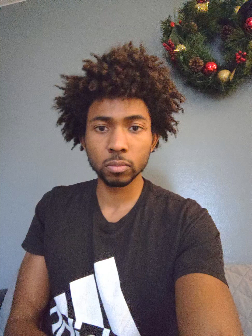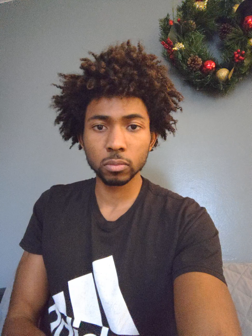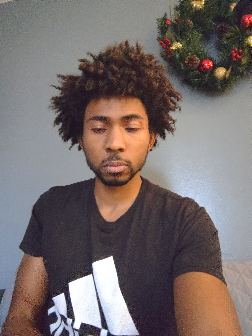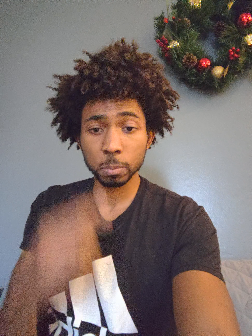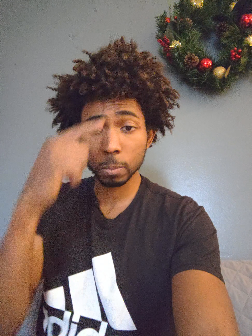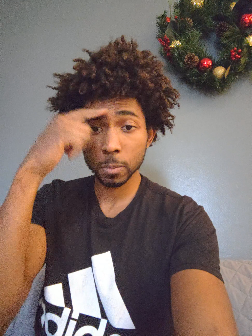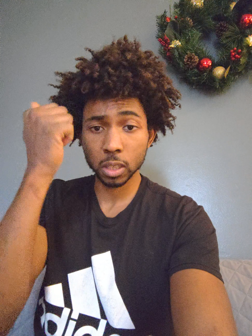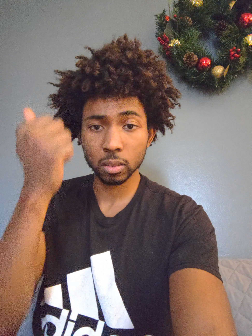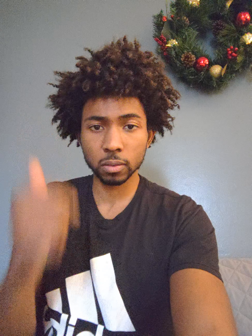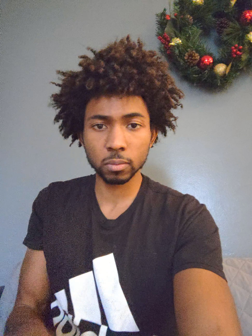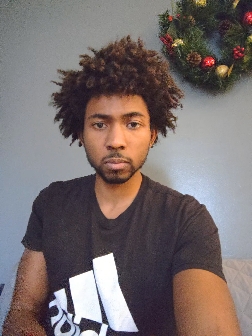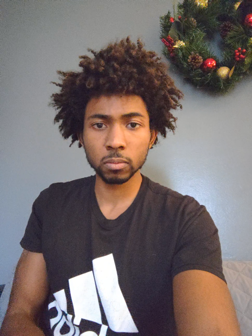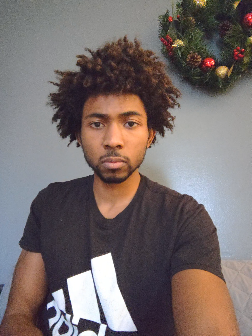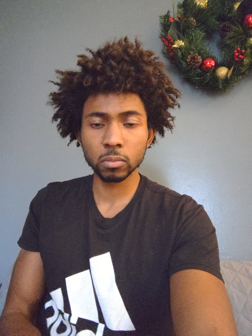because